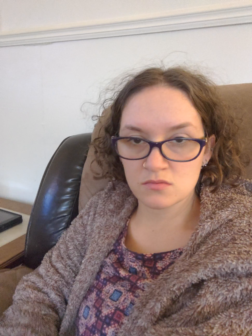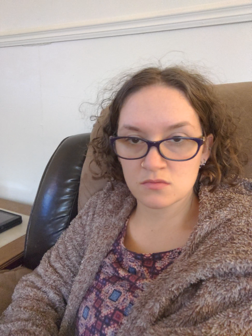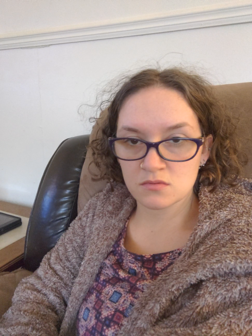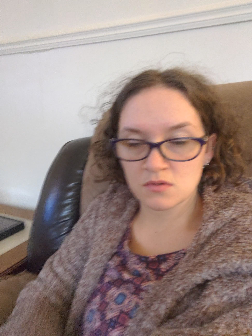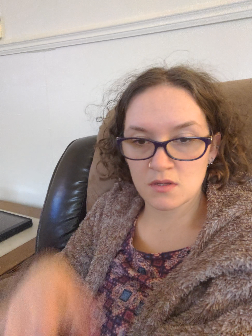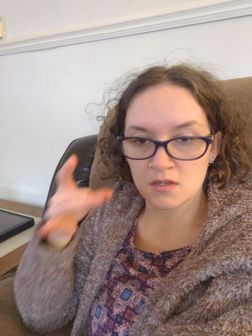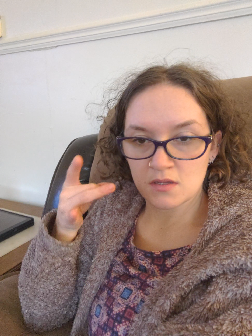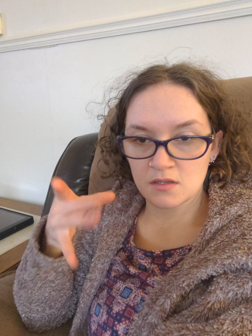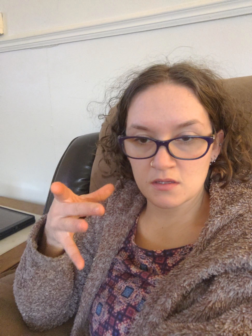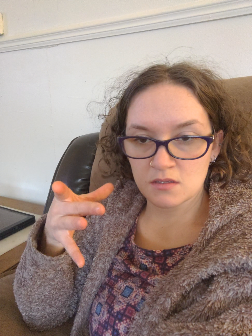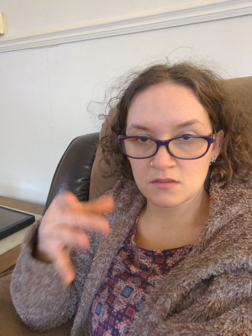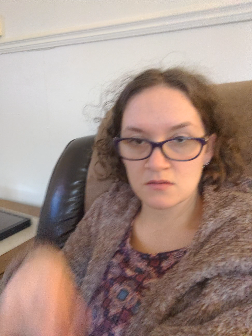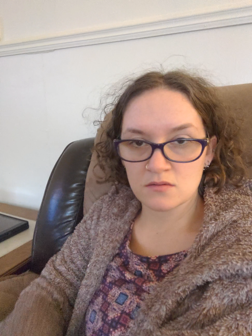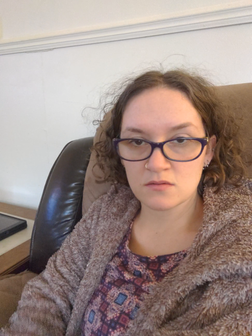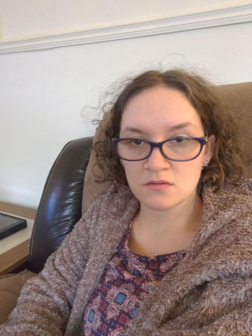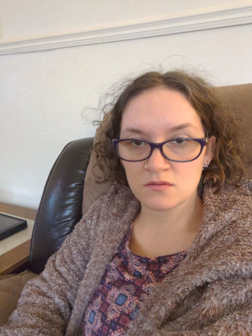hate